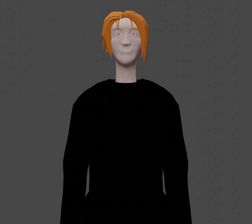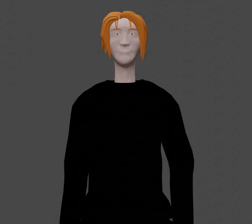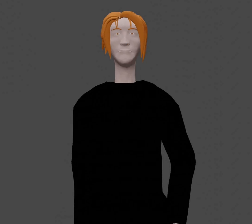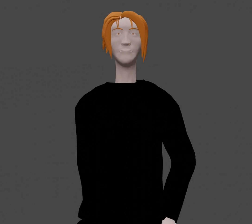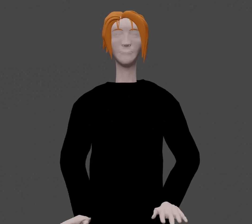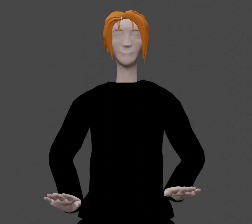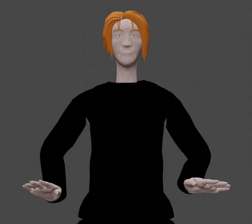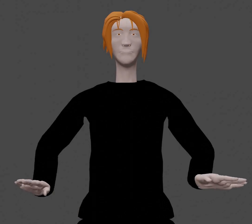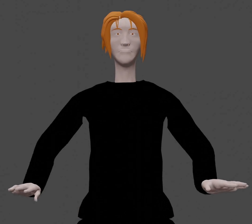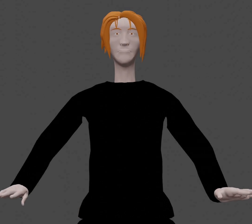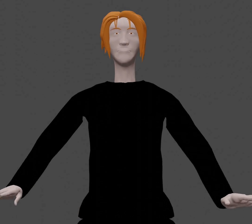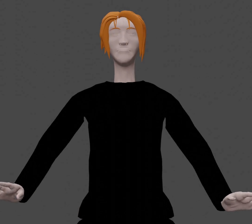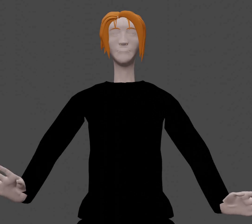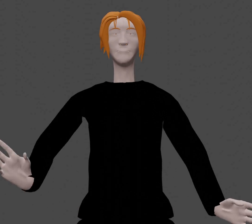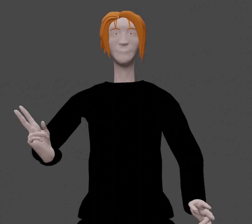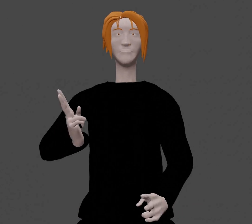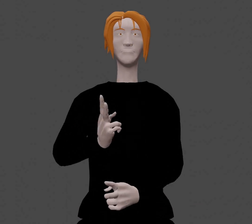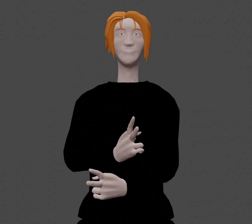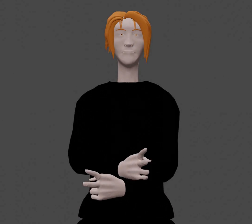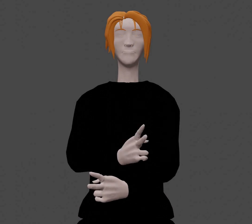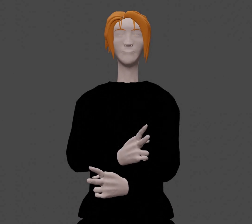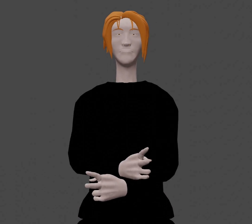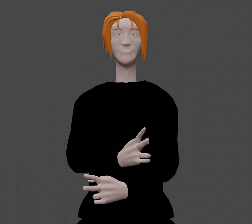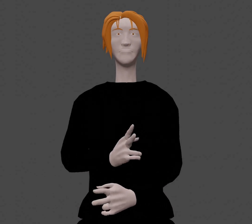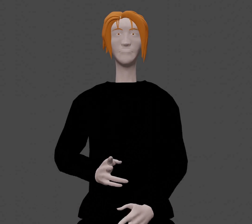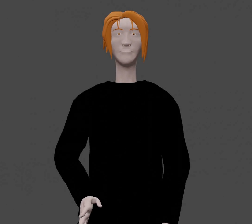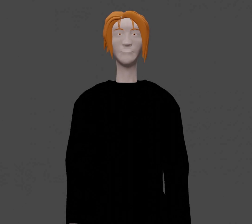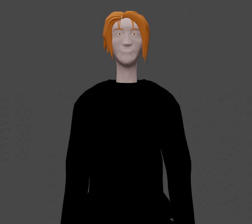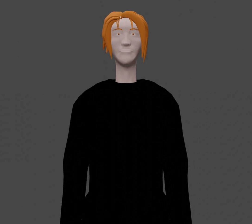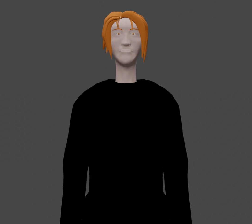Babysit